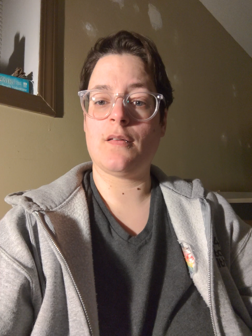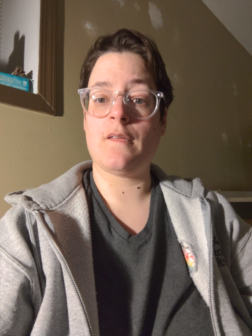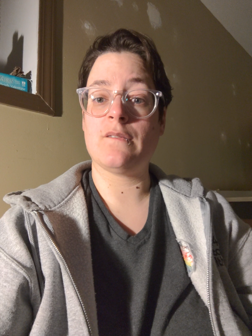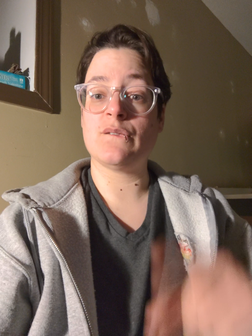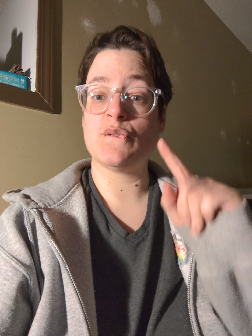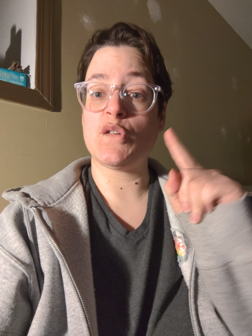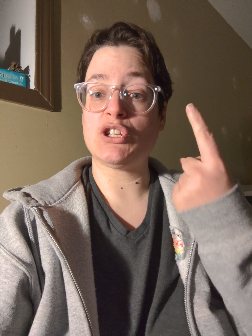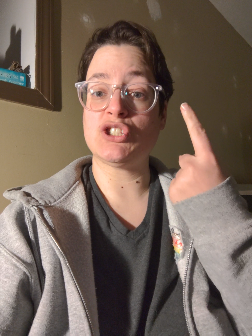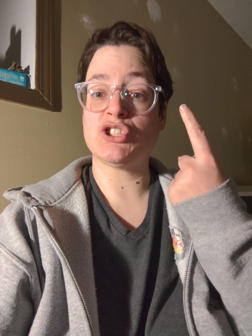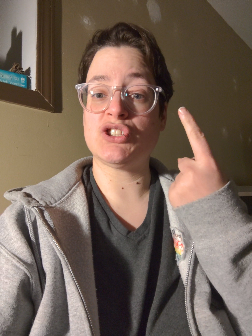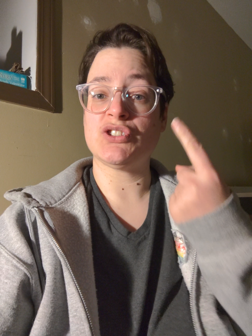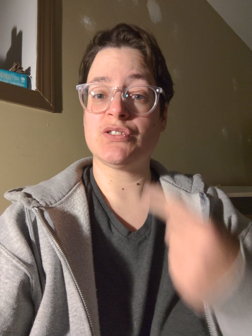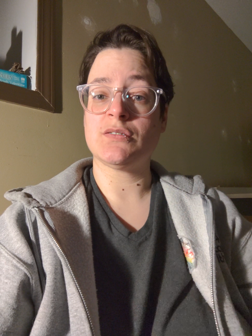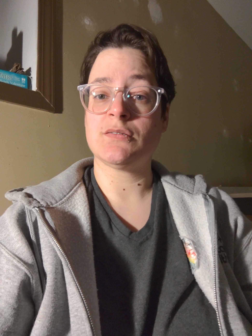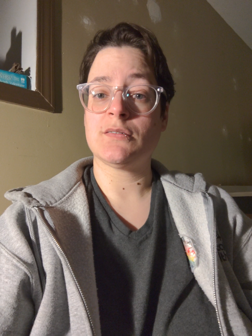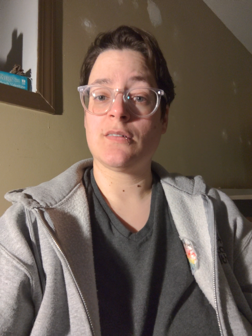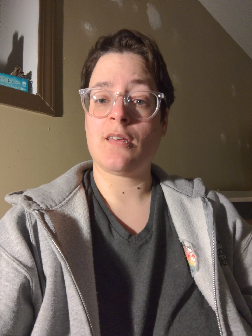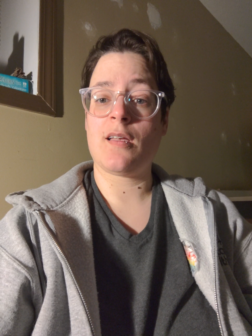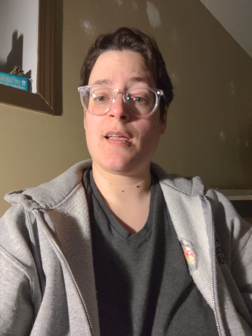first